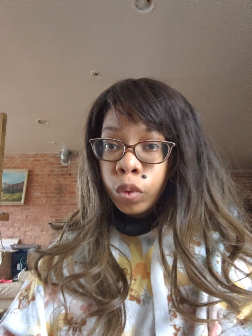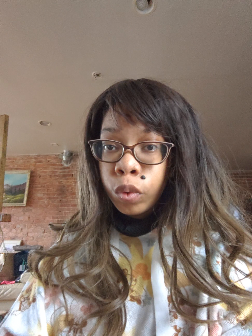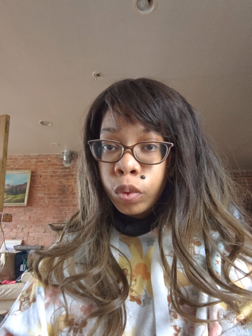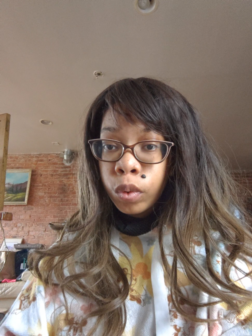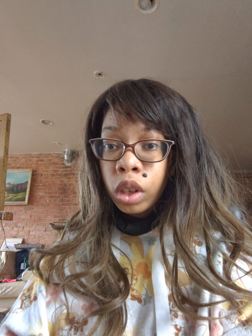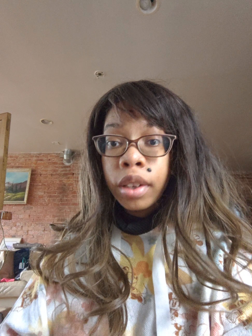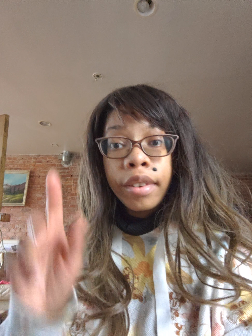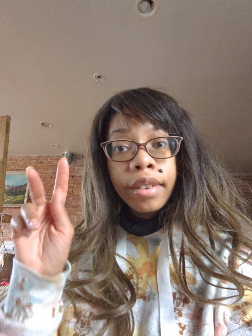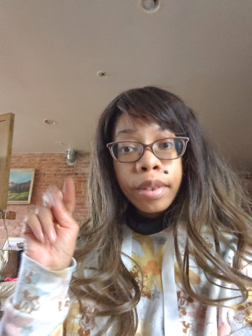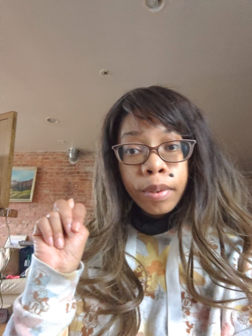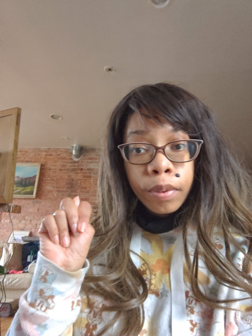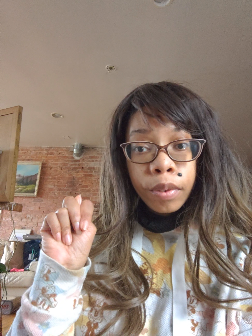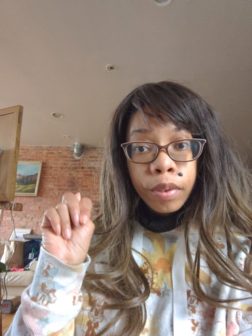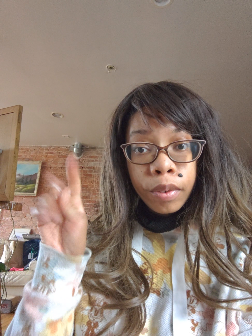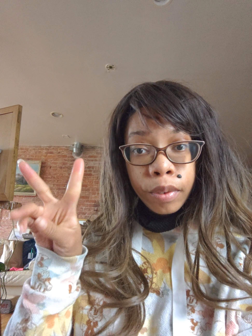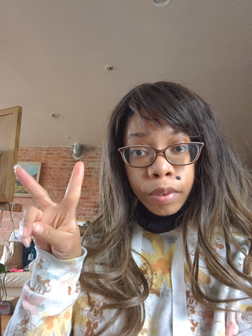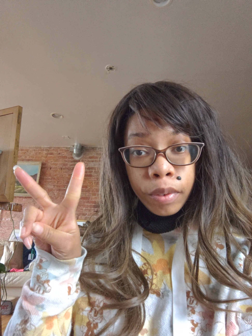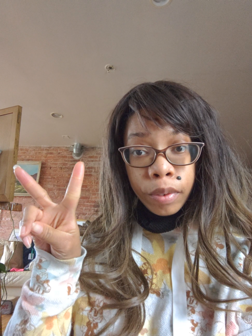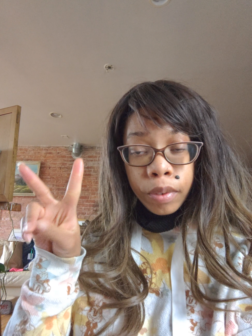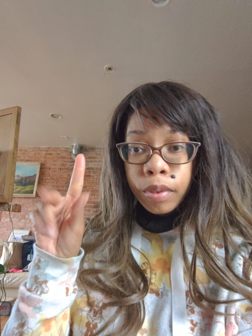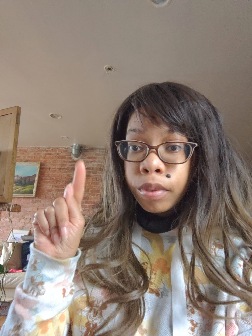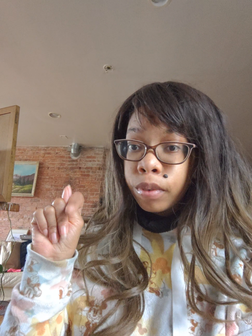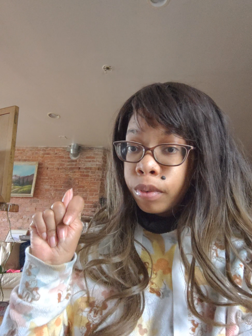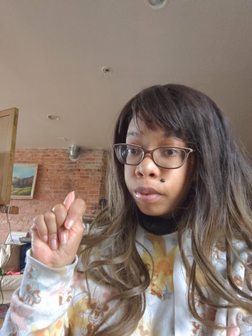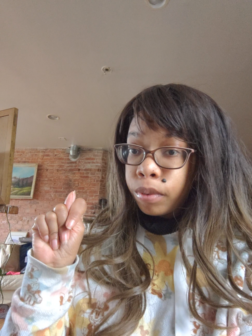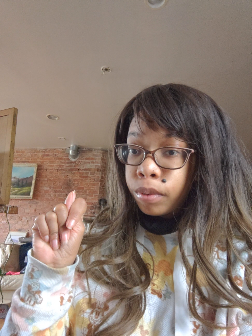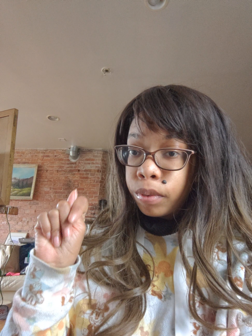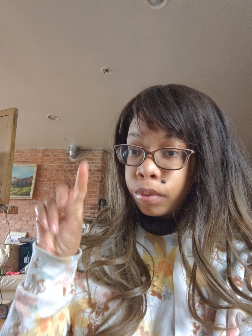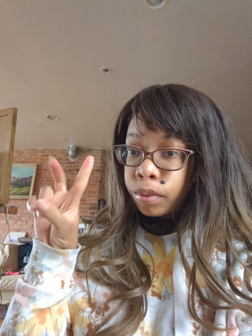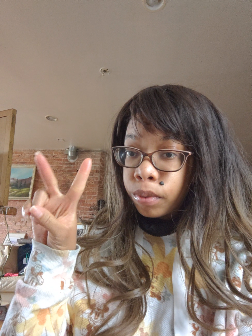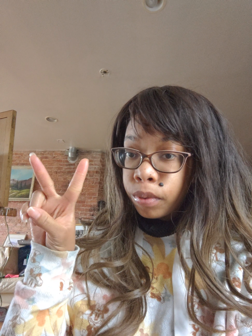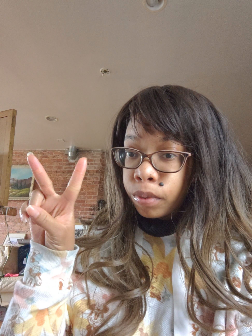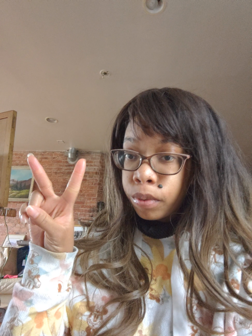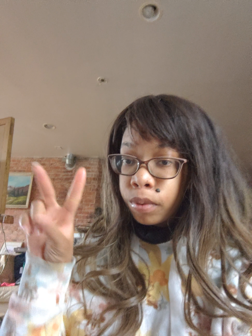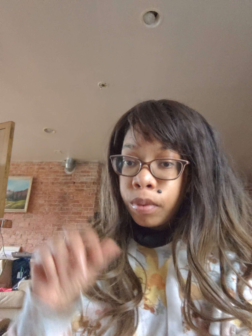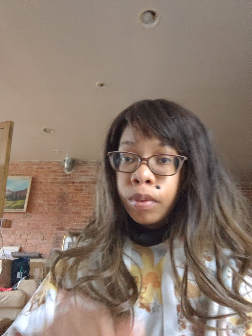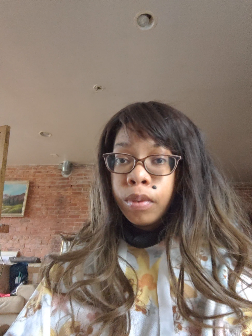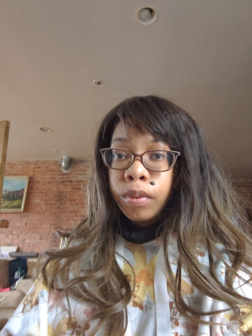TV